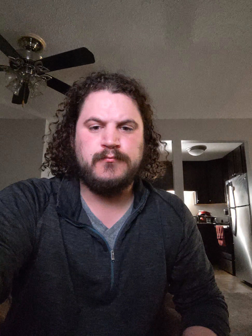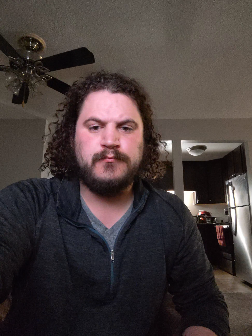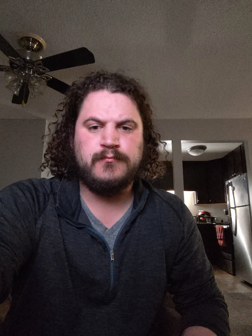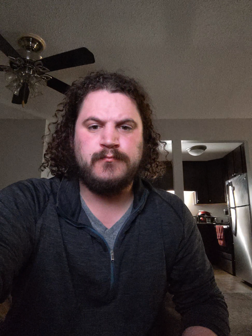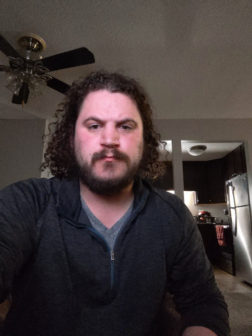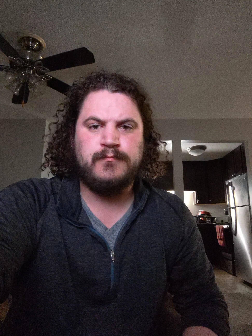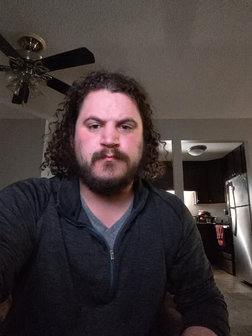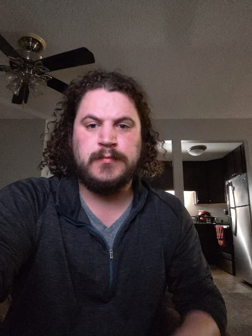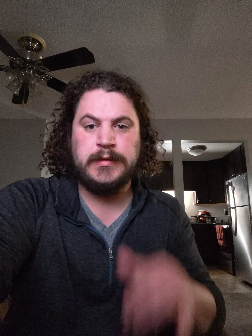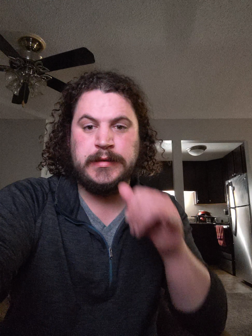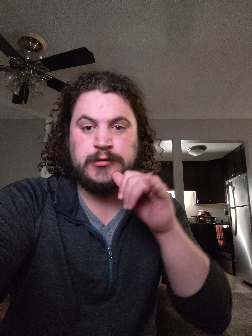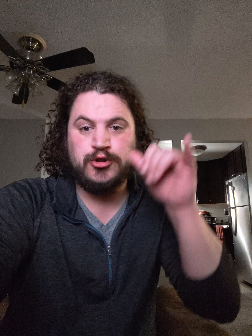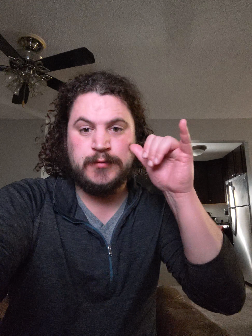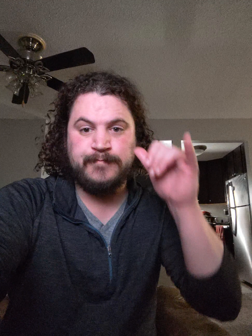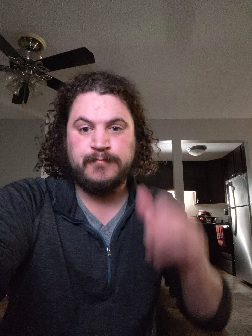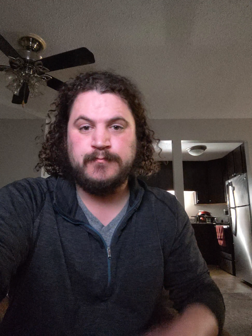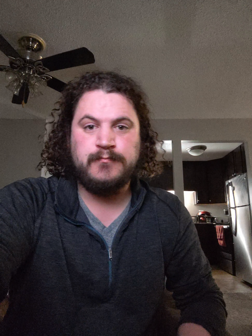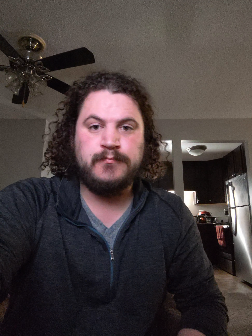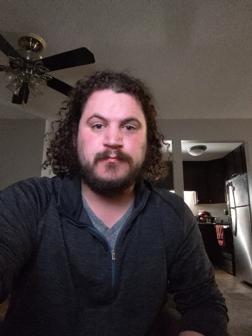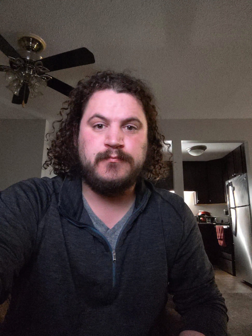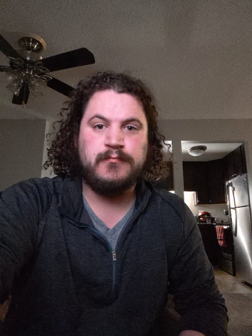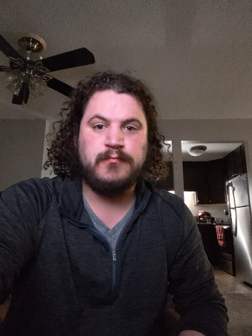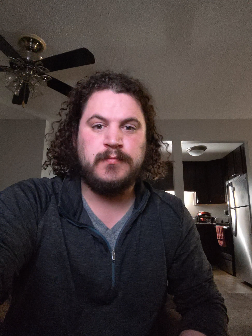yesterday